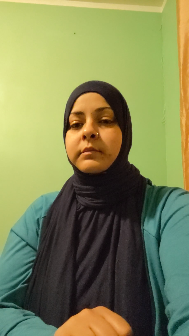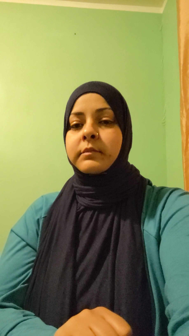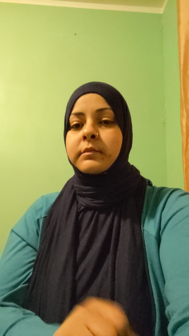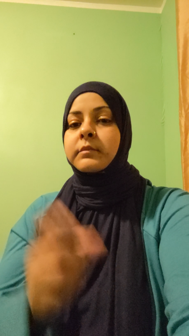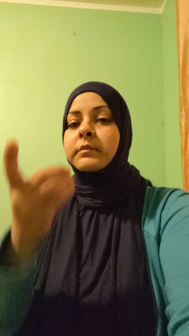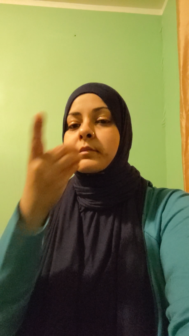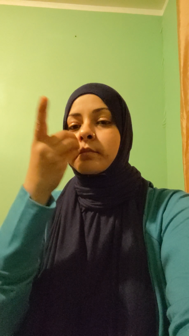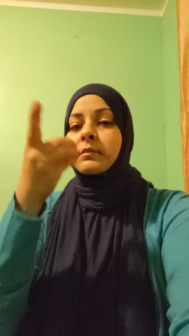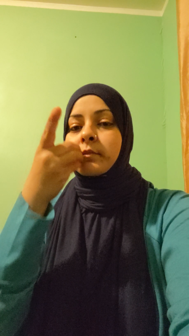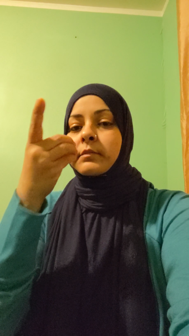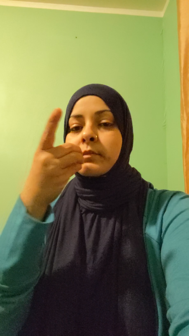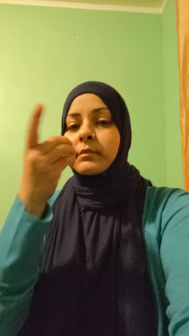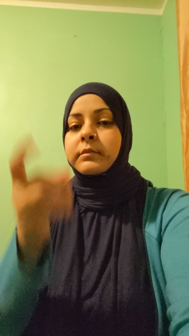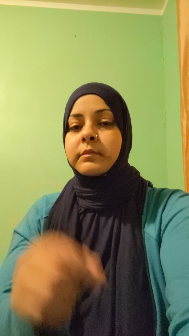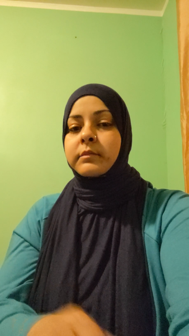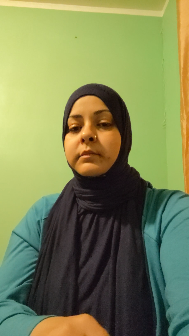dinner